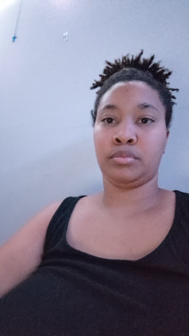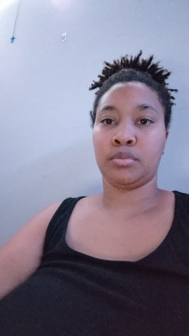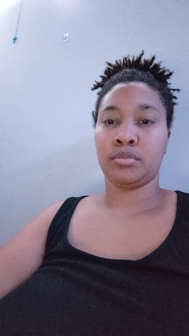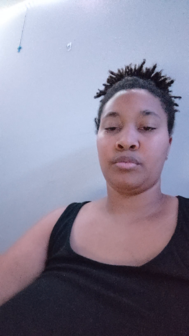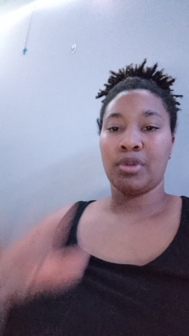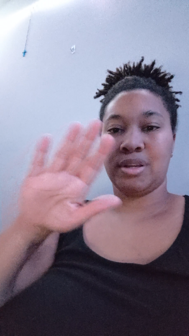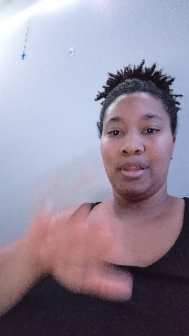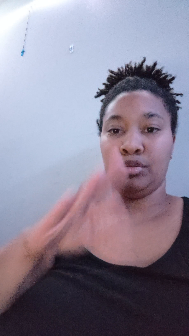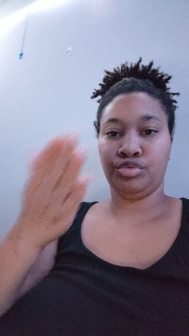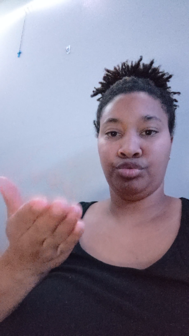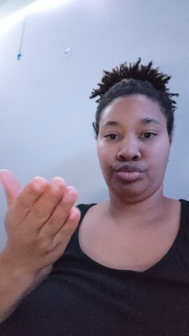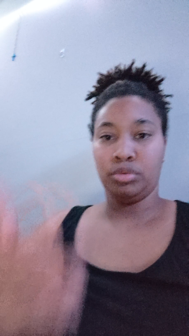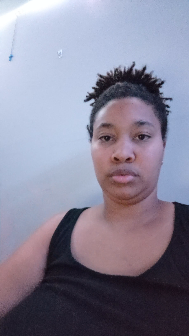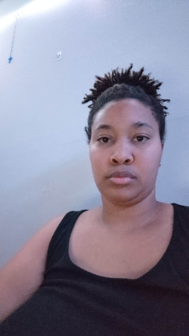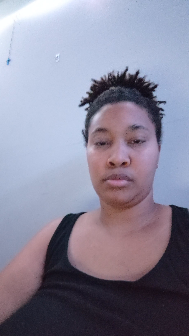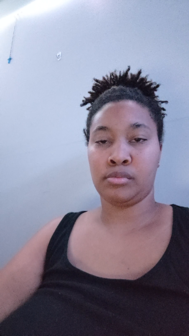kitchen